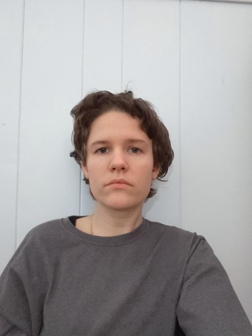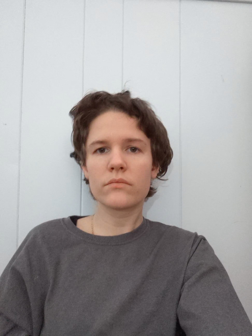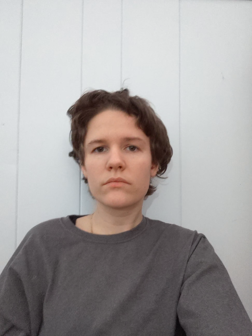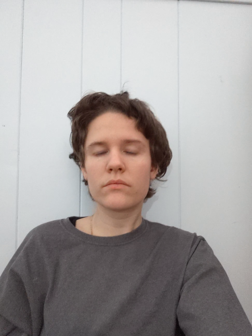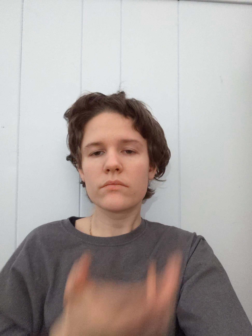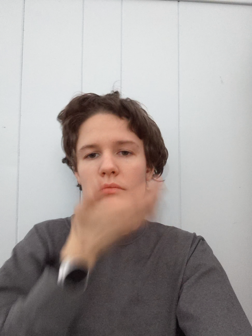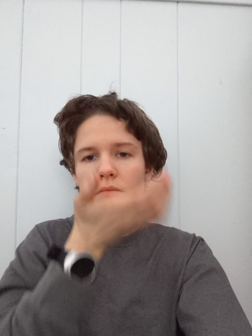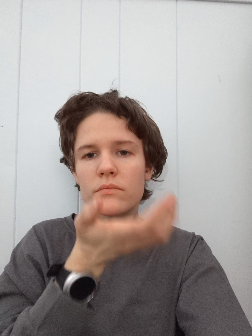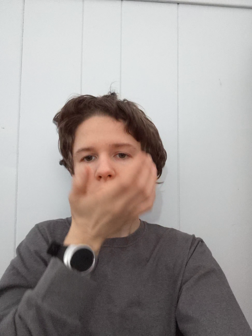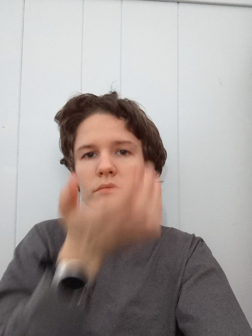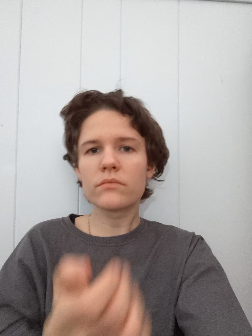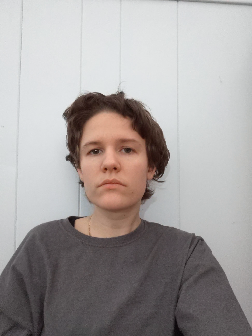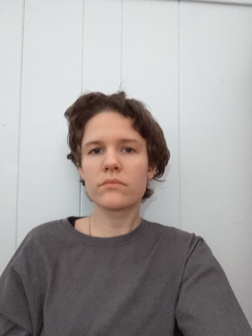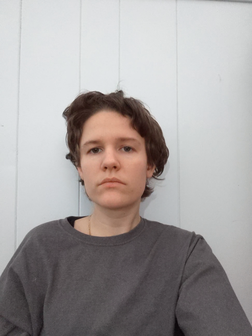grass